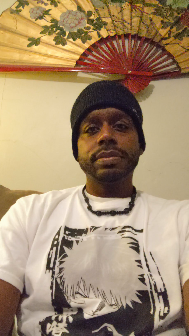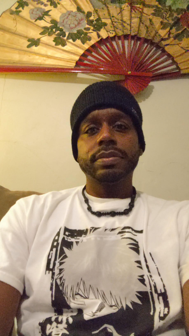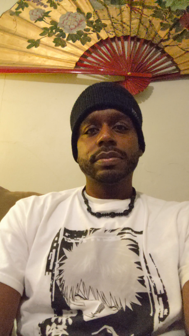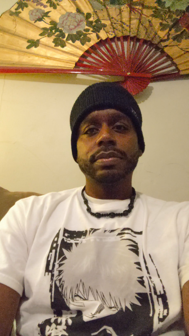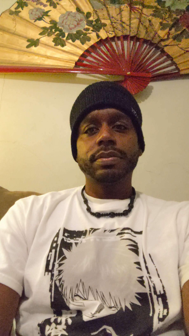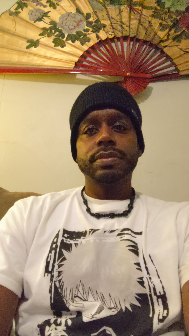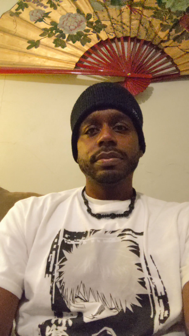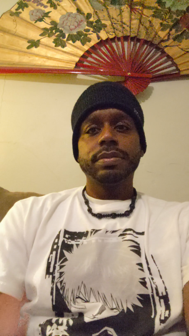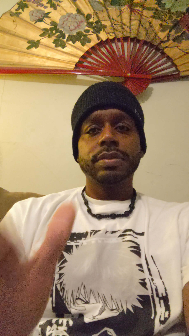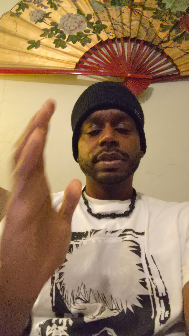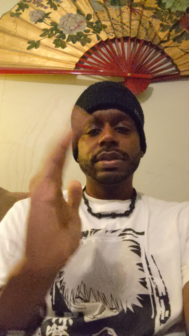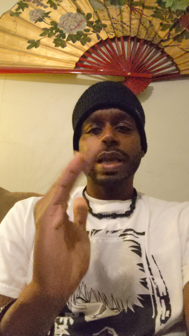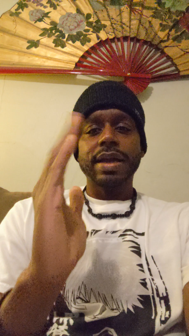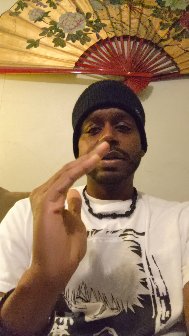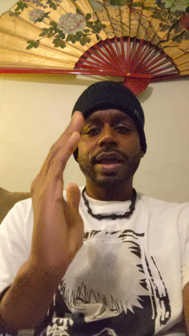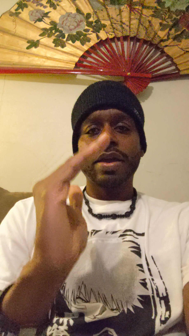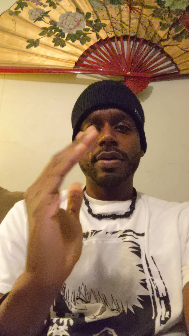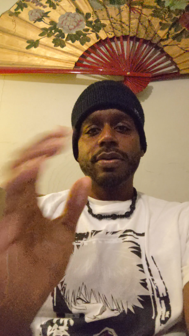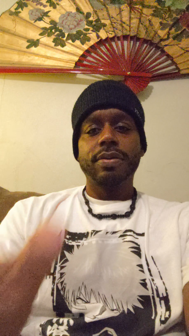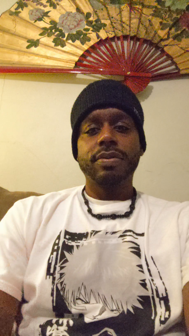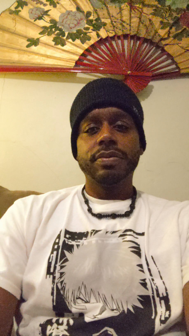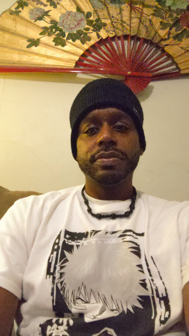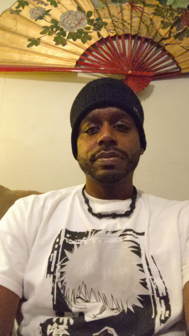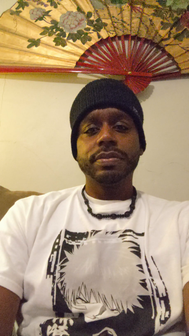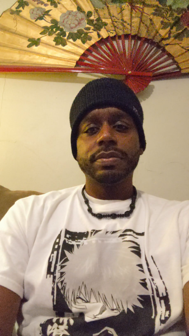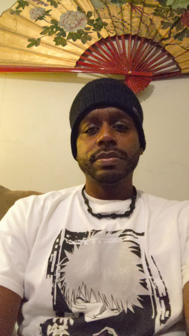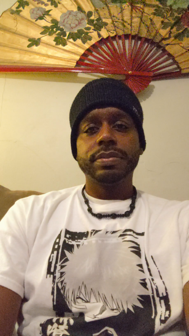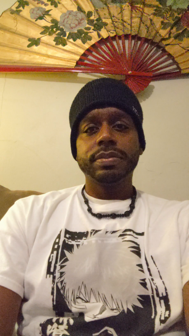downtown